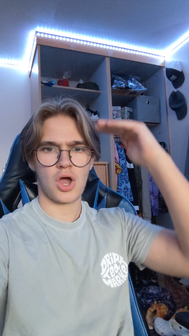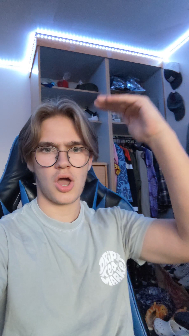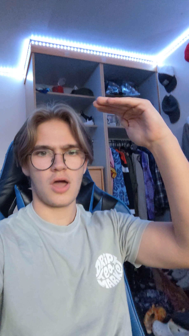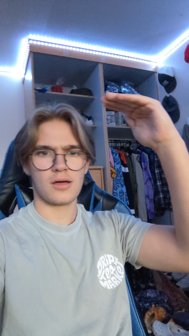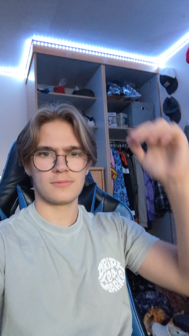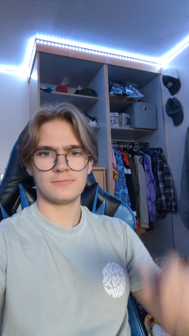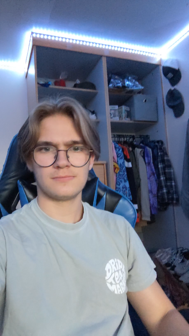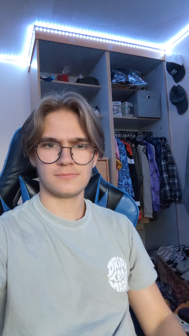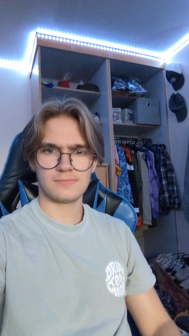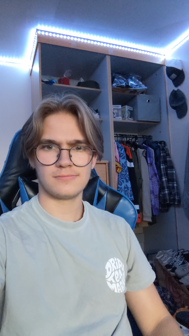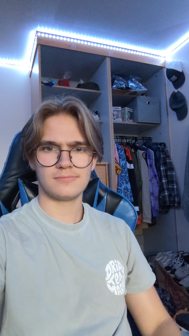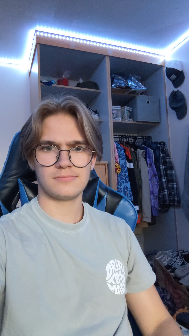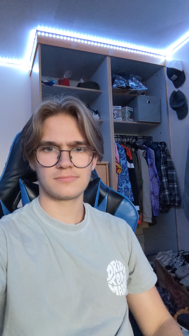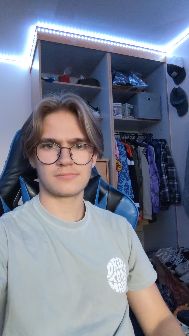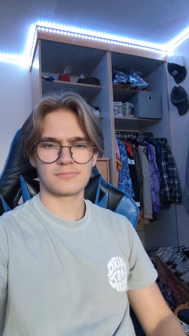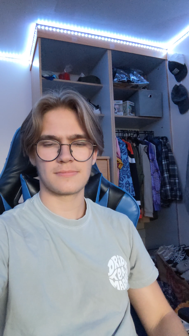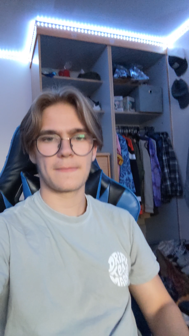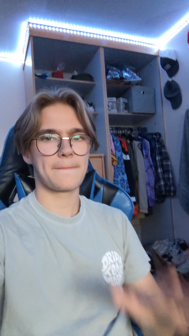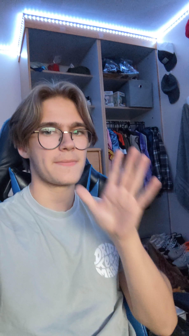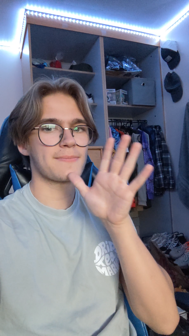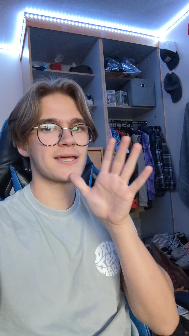mommy